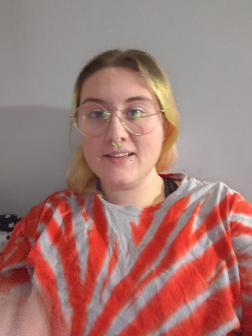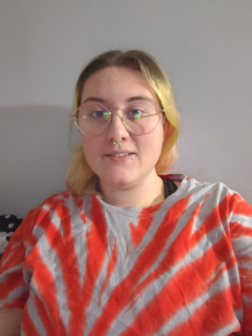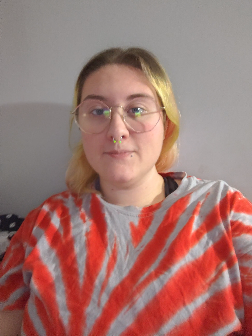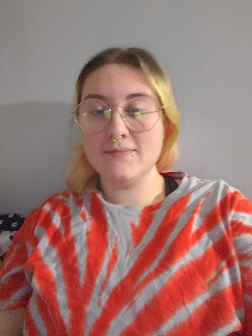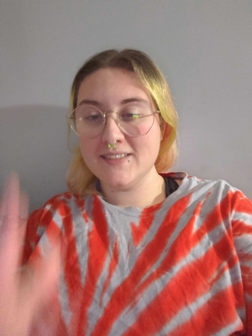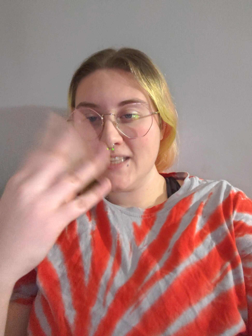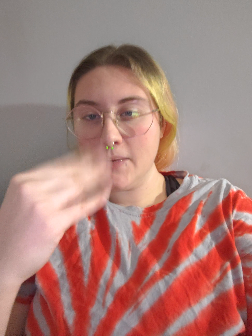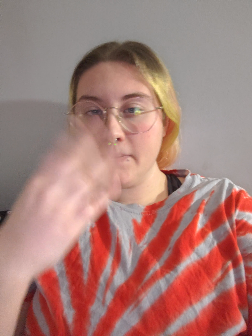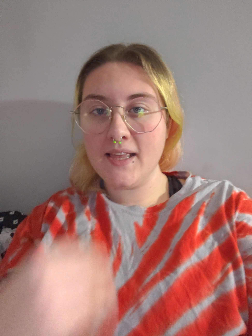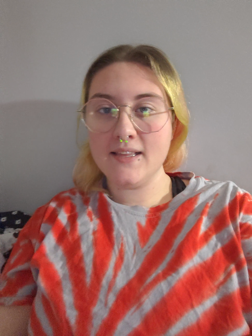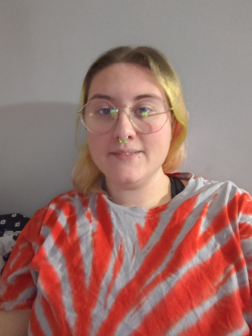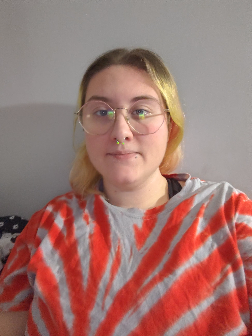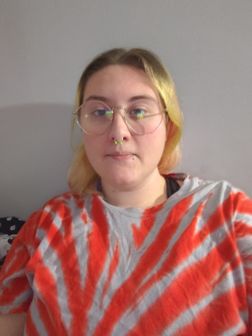sleepy